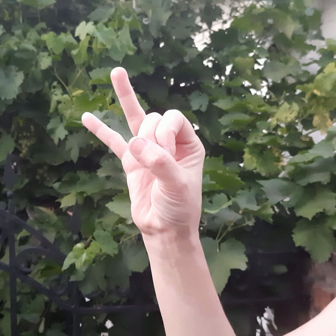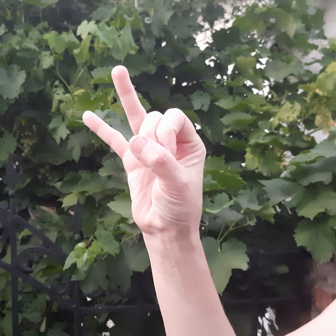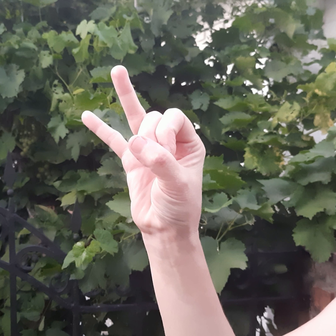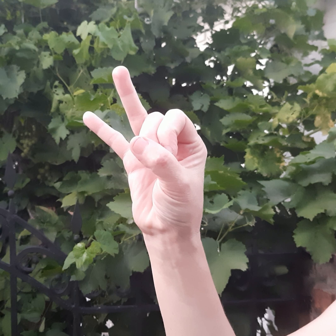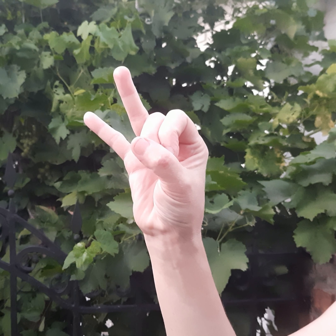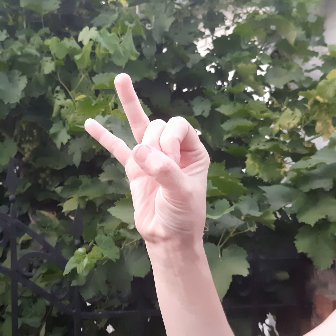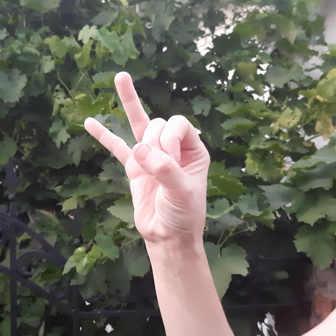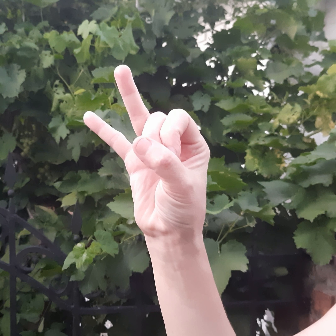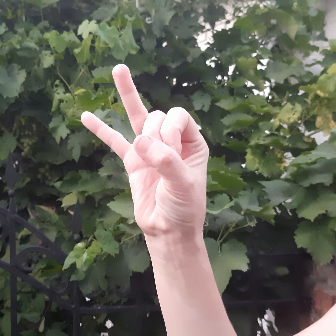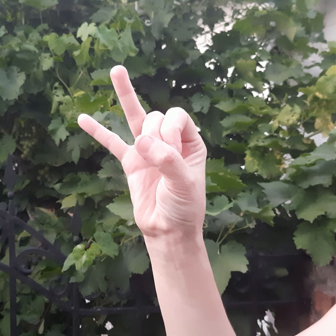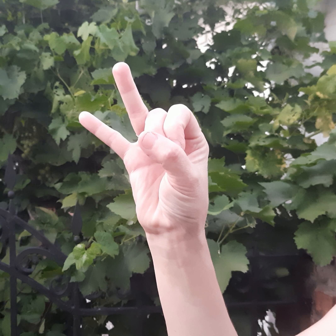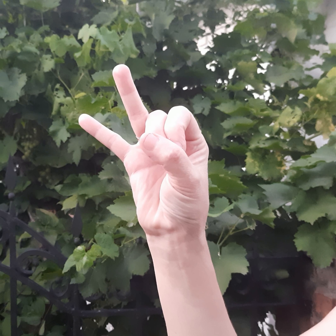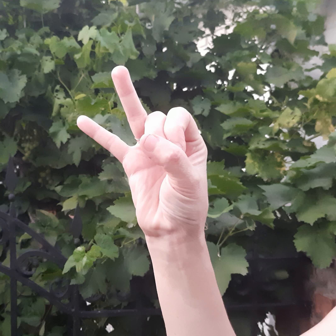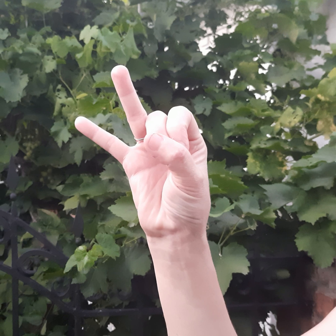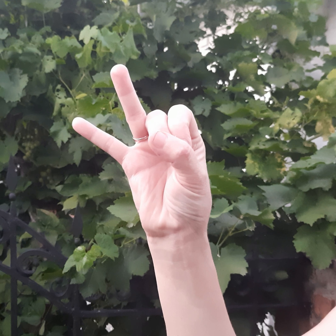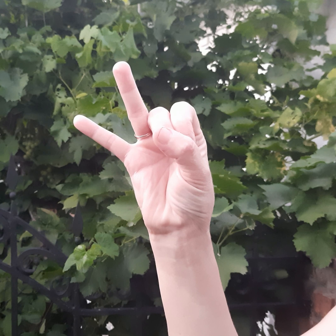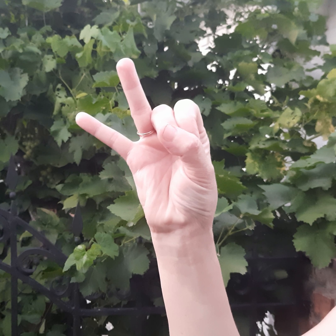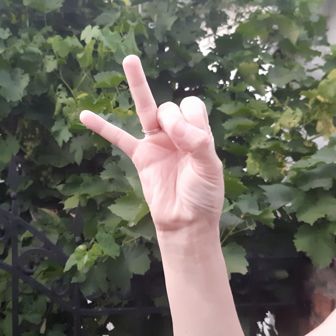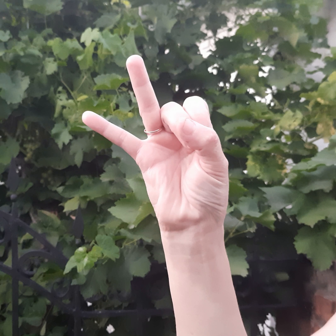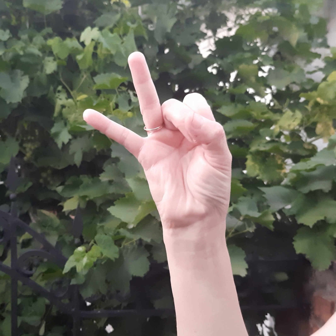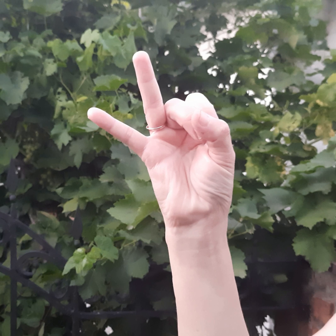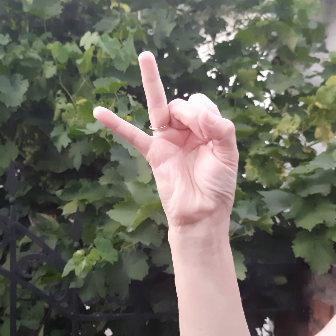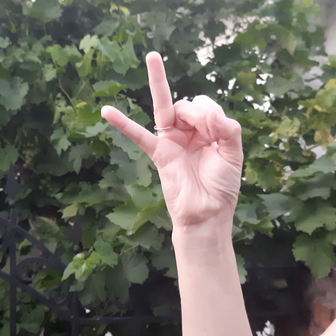И